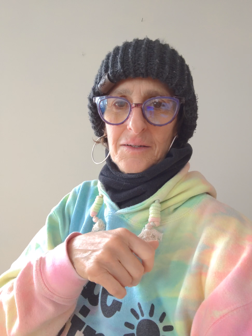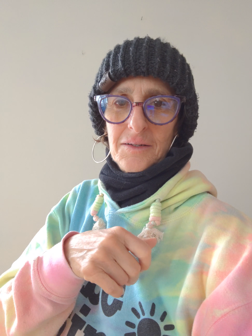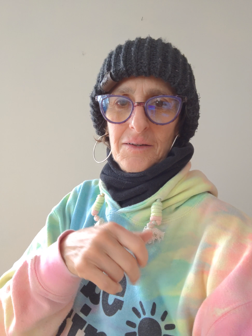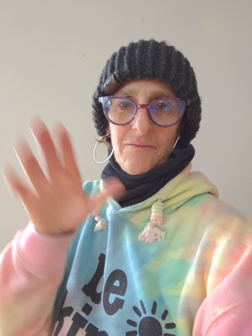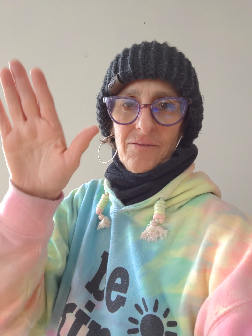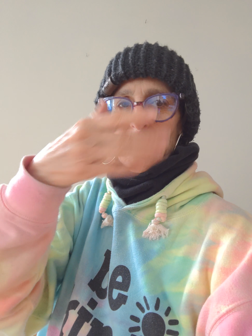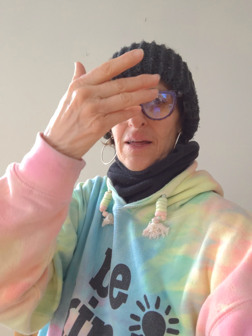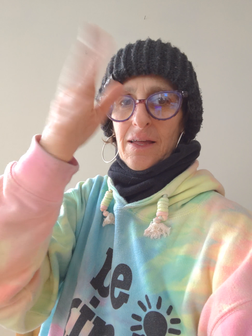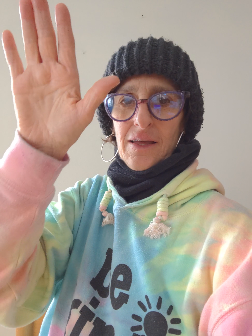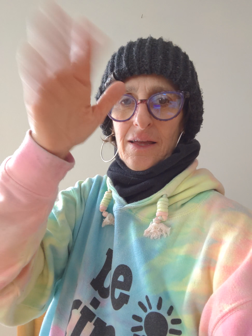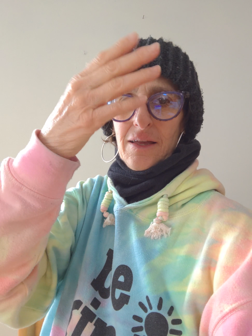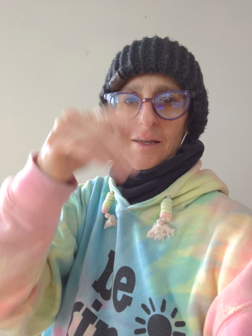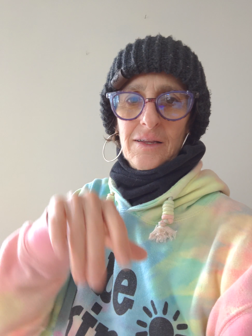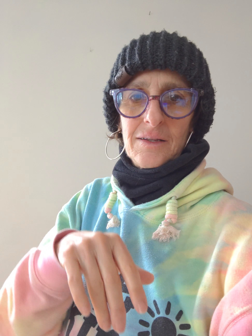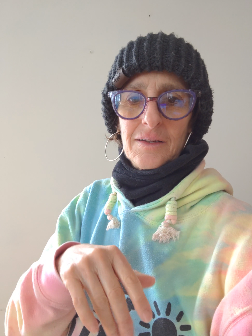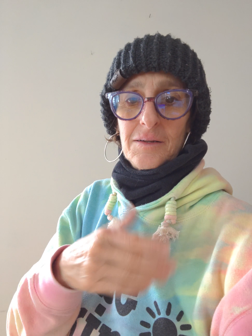flag